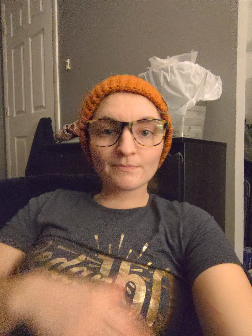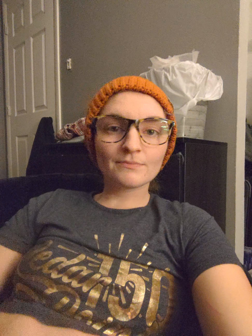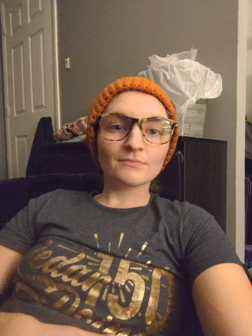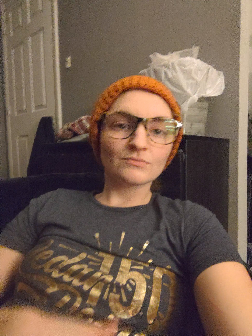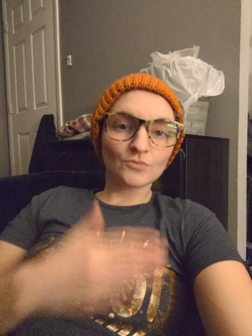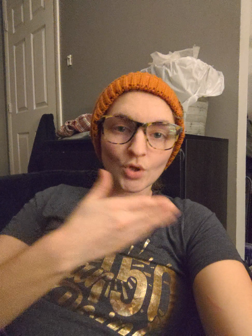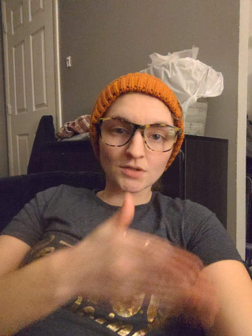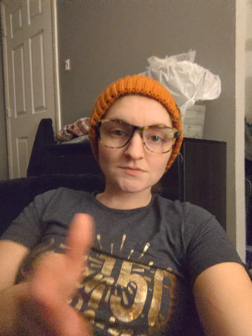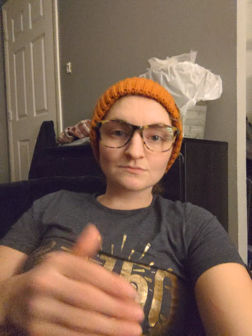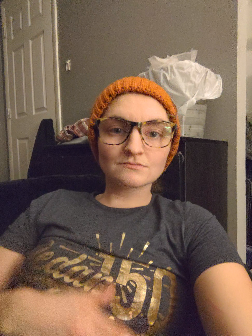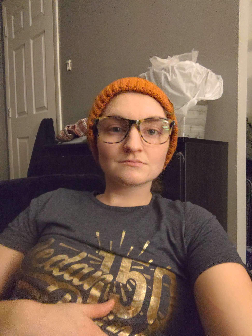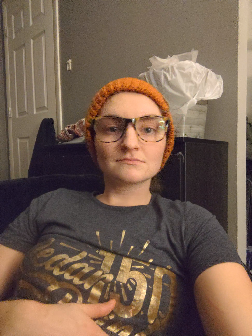arm